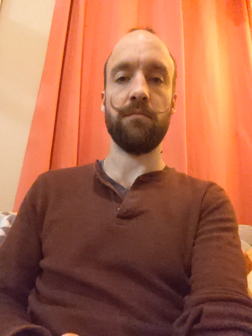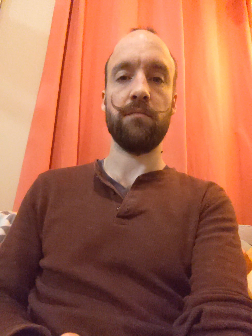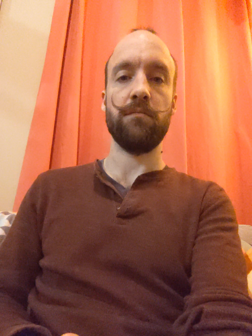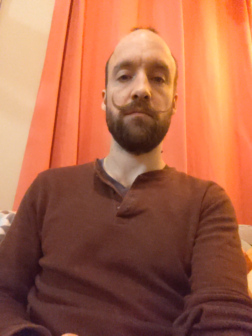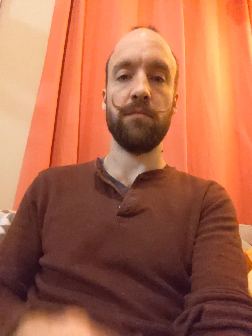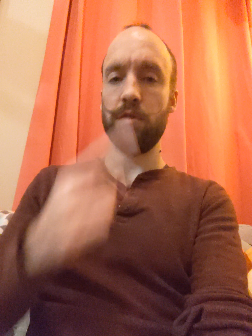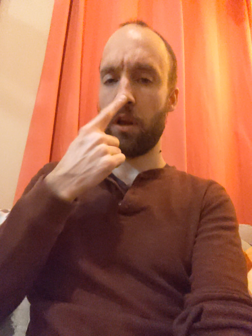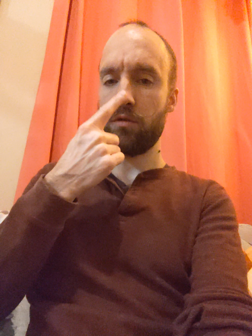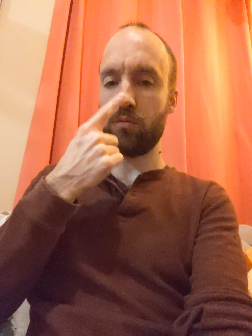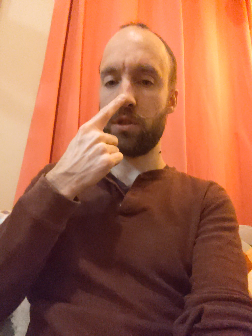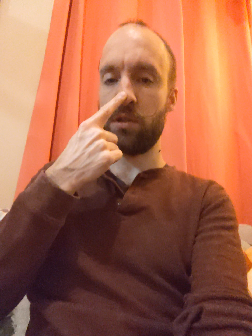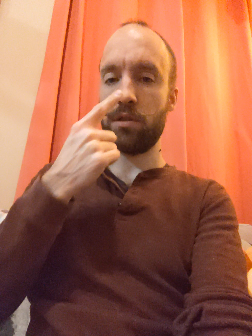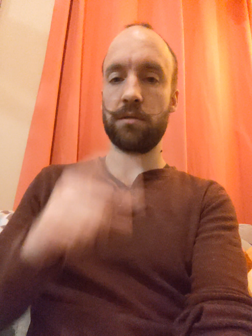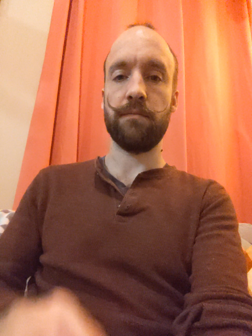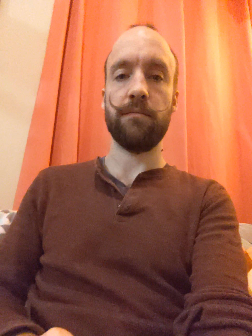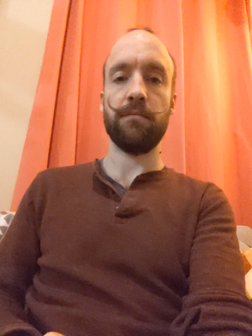nose